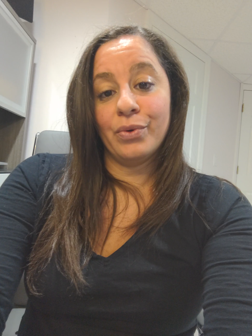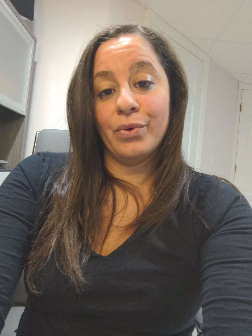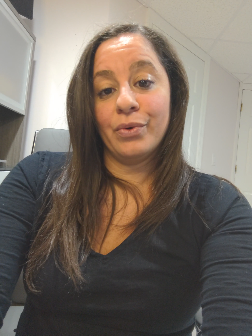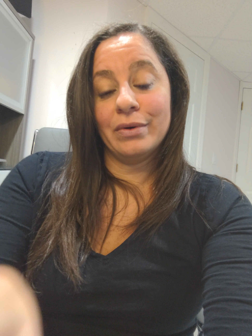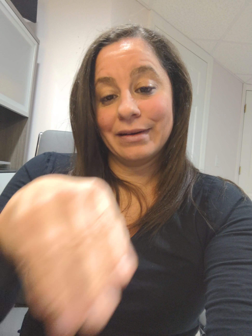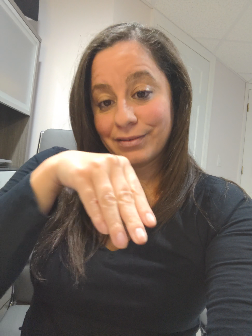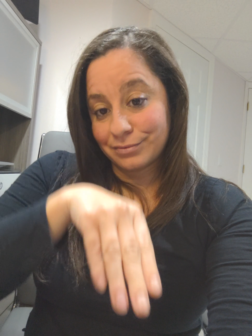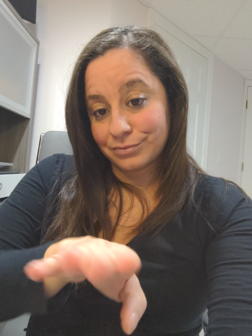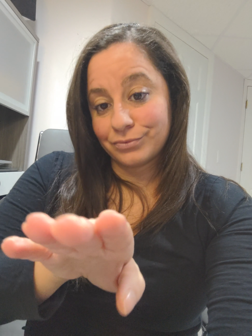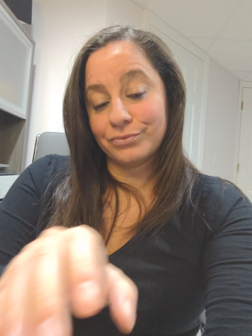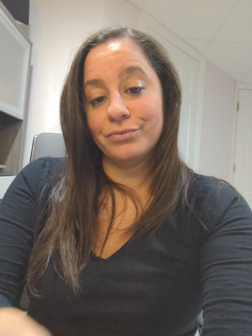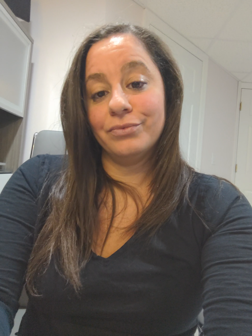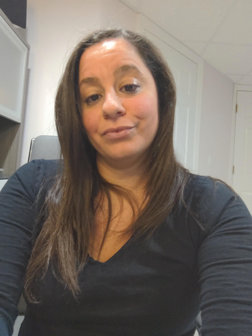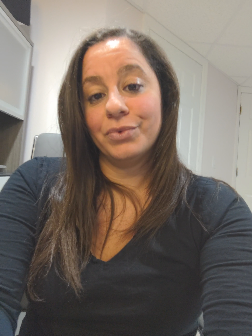into